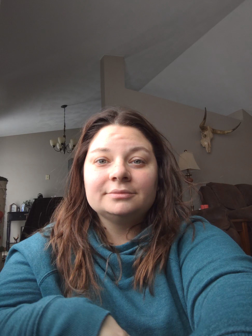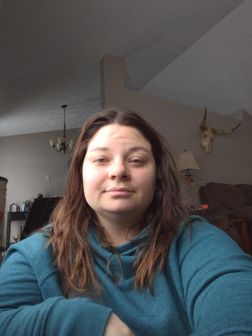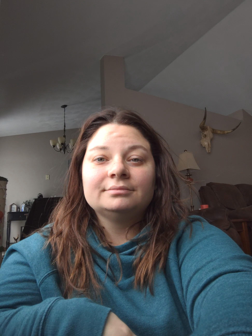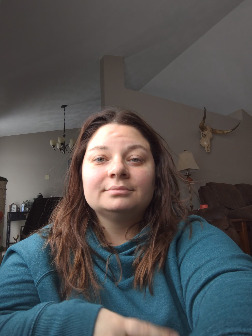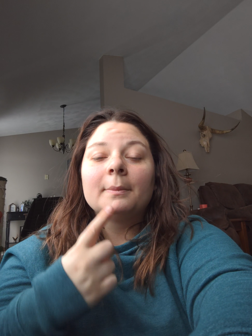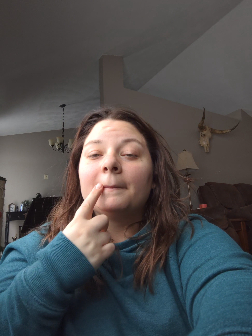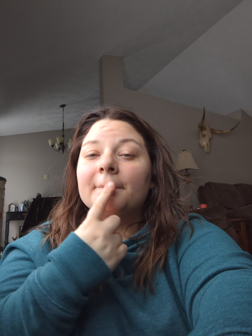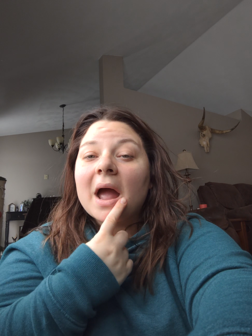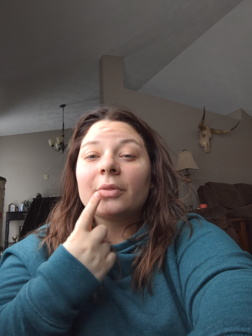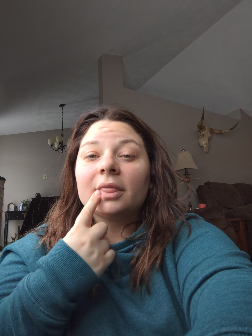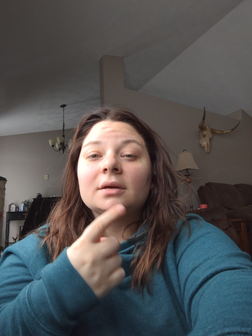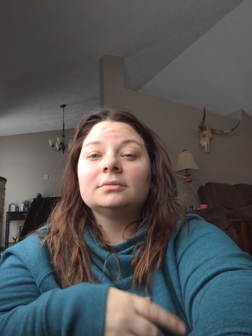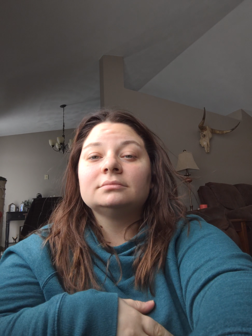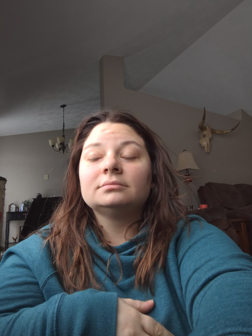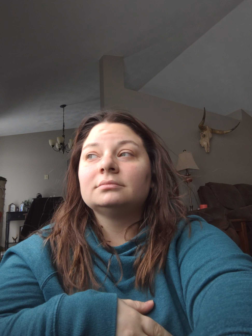mouth